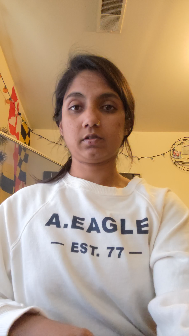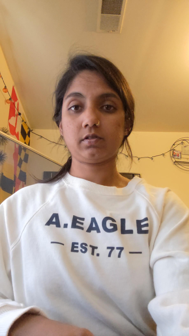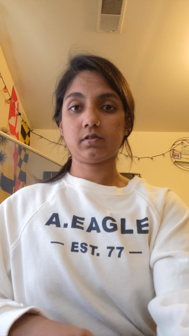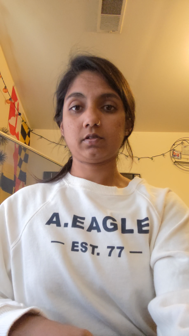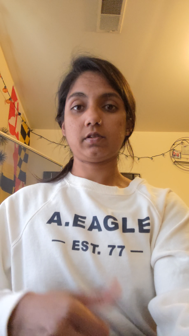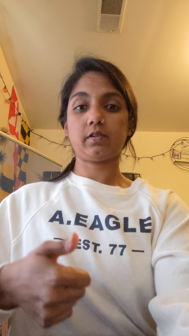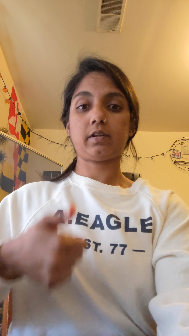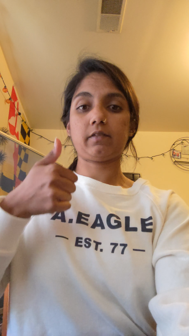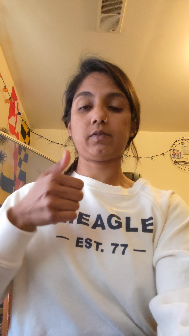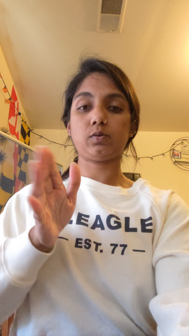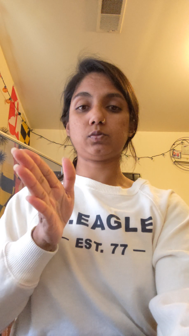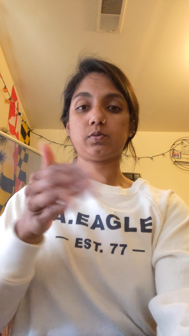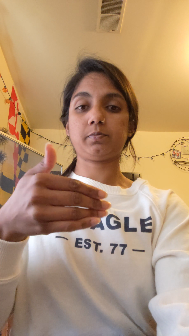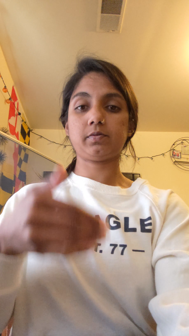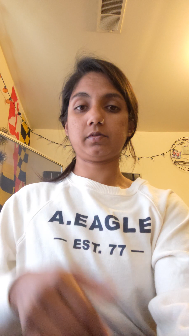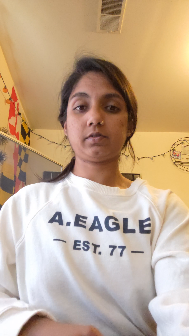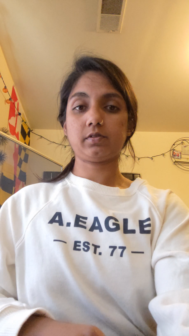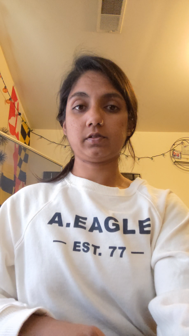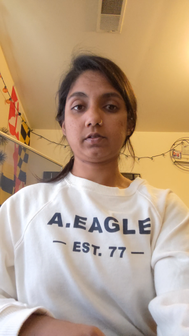living room